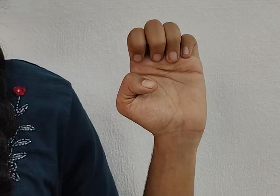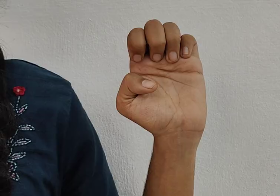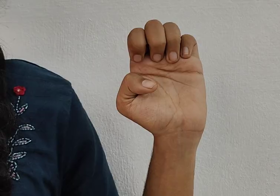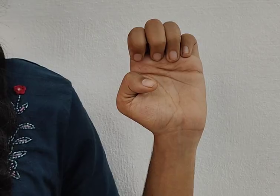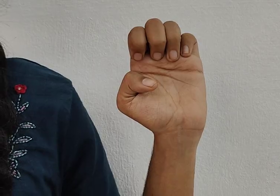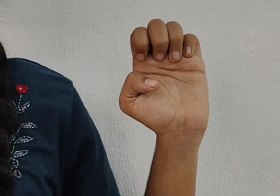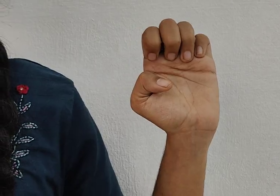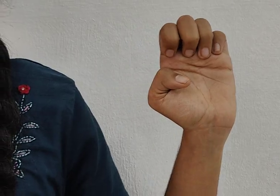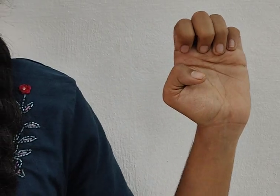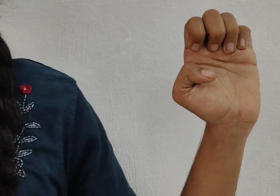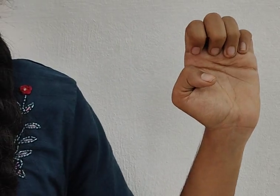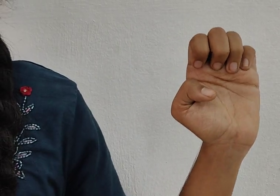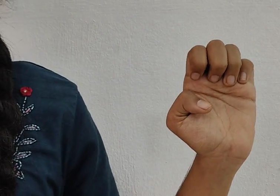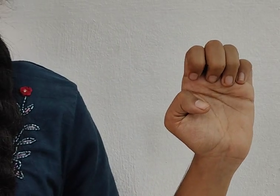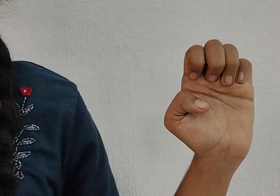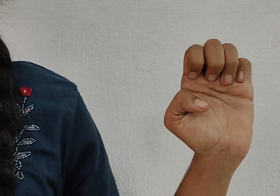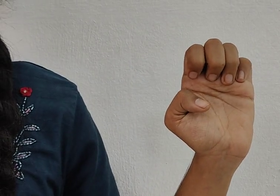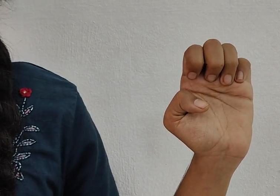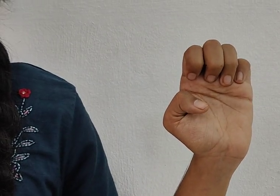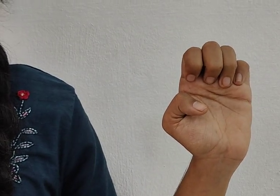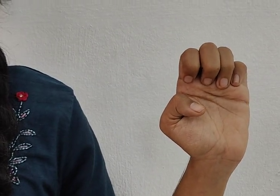ഈ